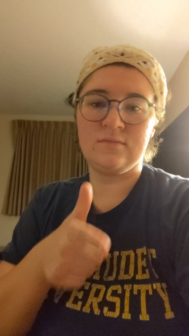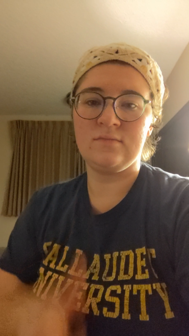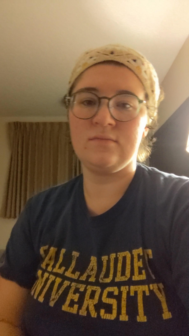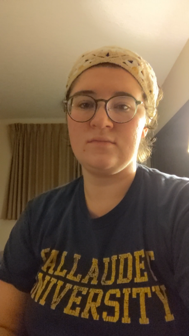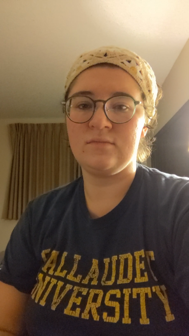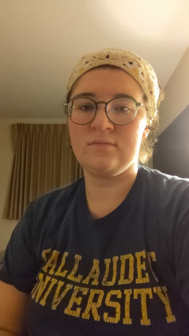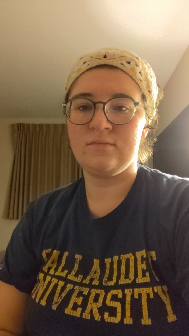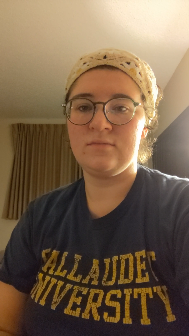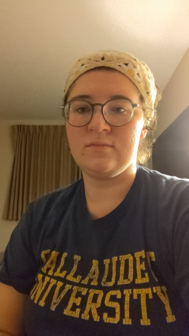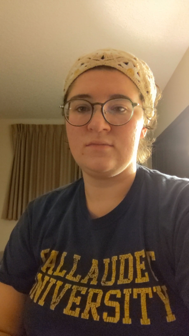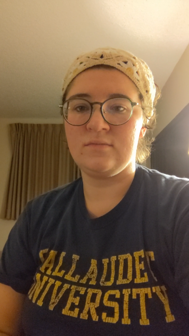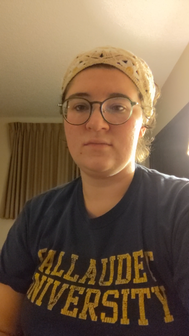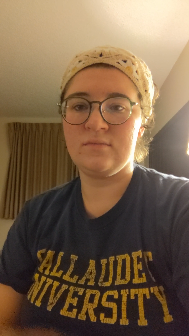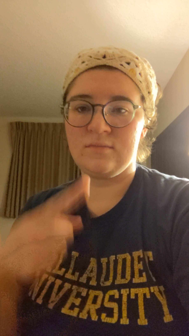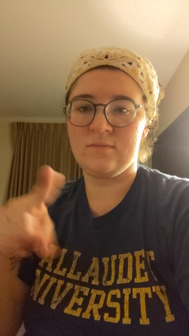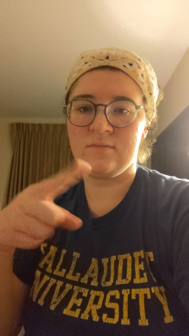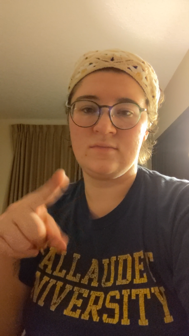knife